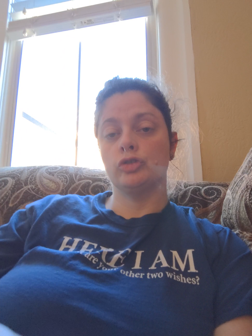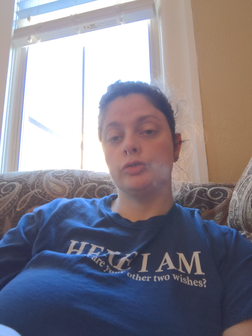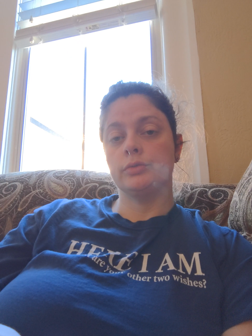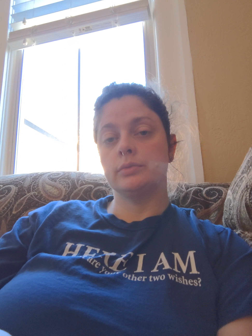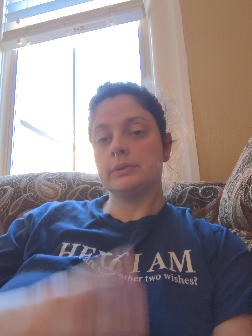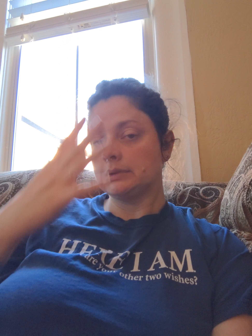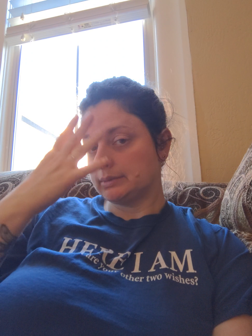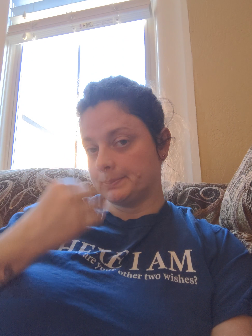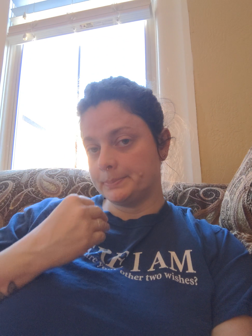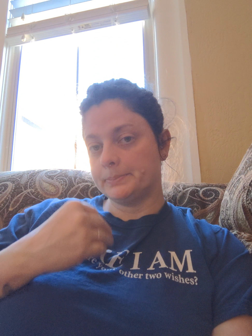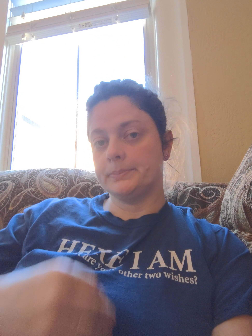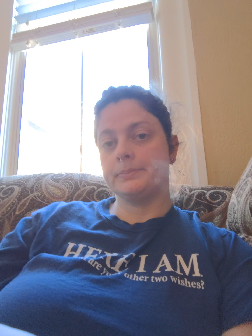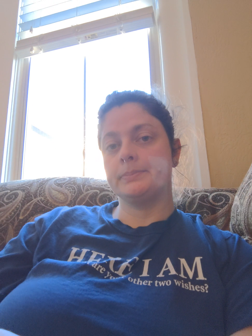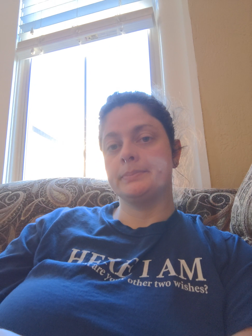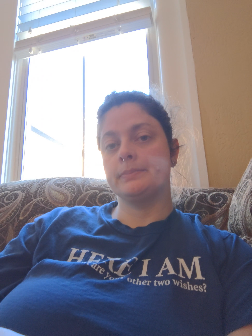sleep